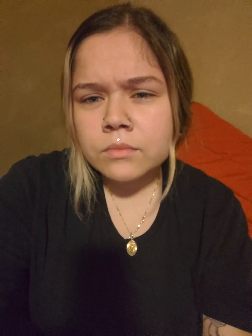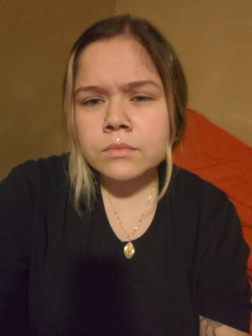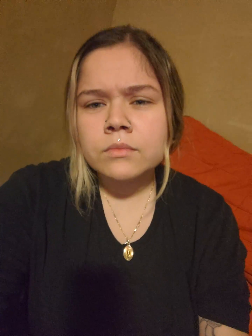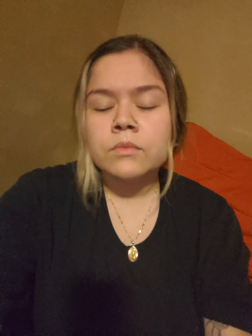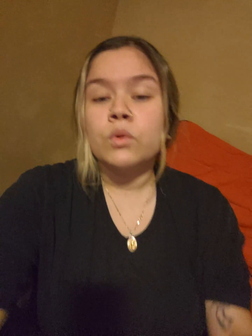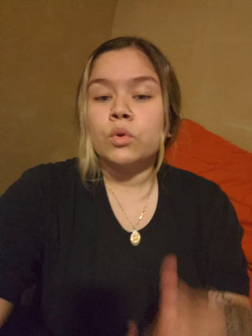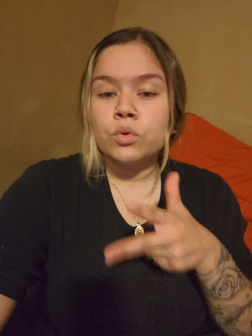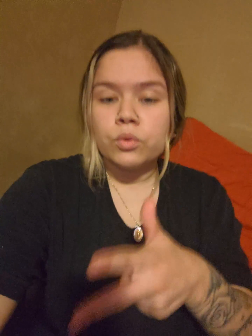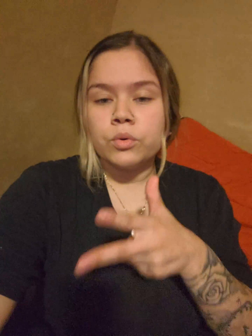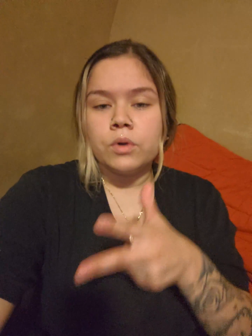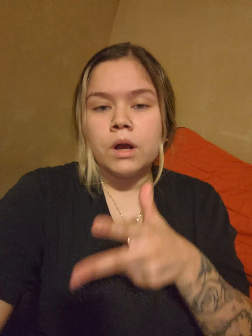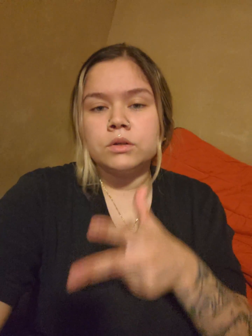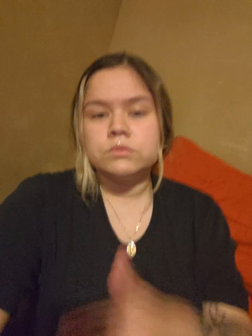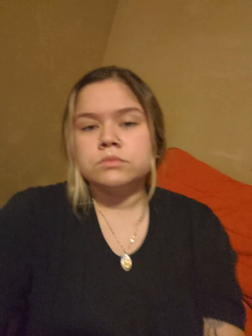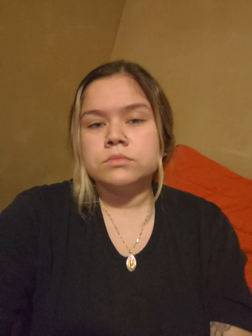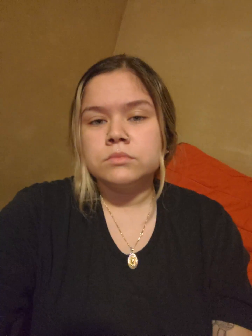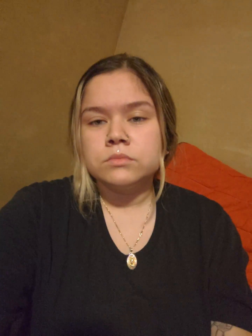garage